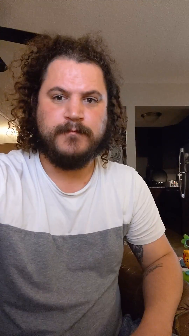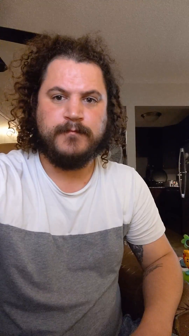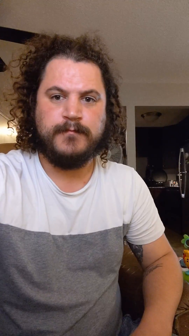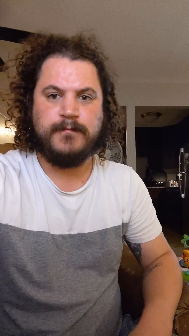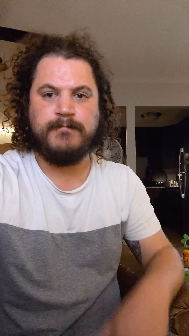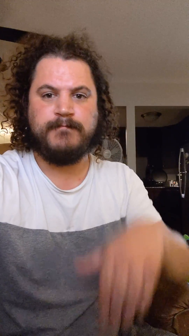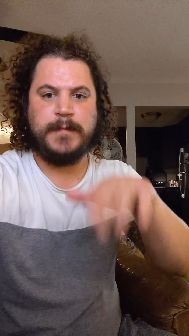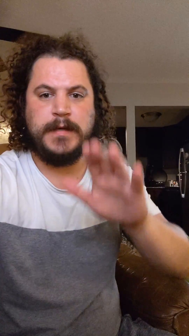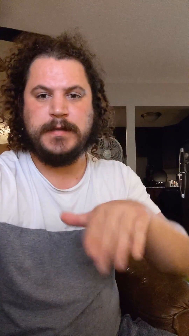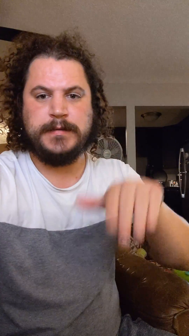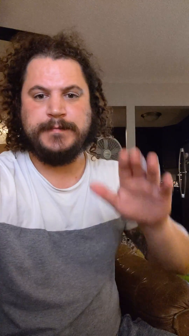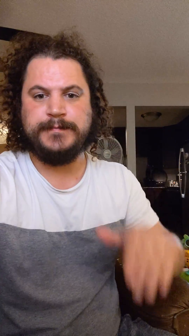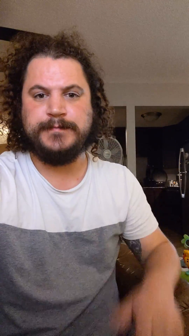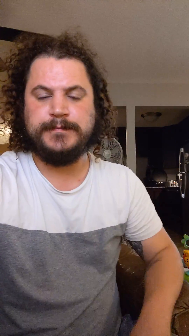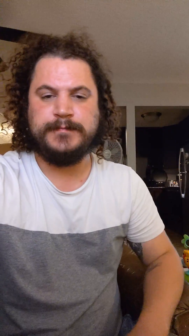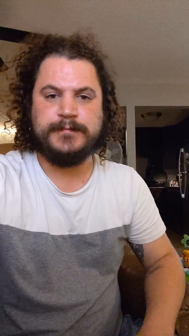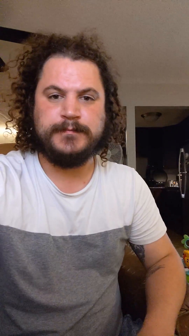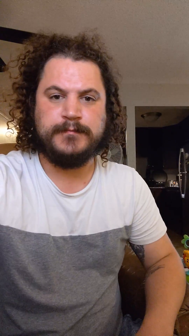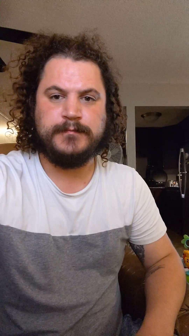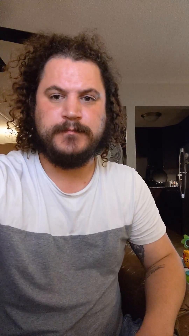paint